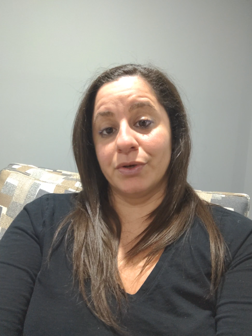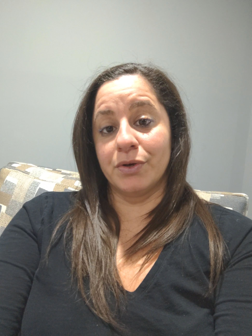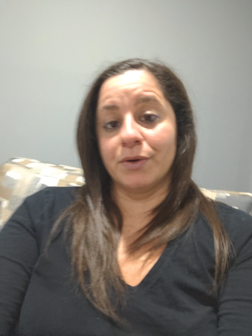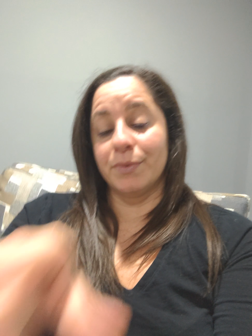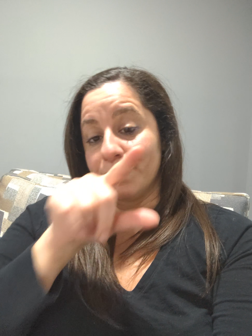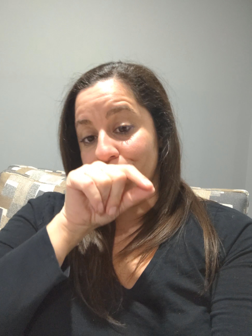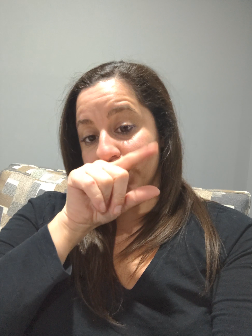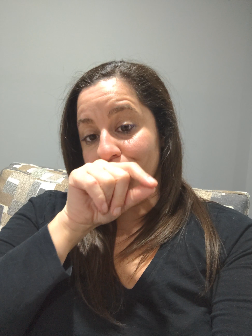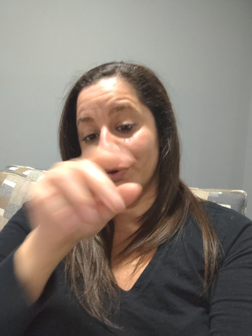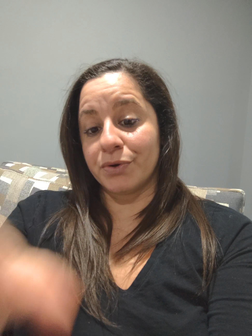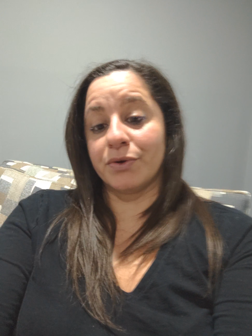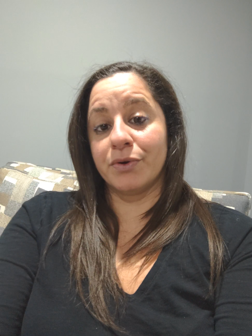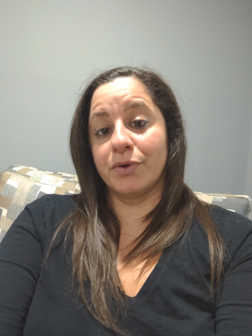bird